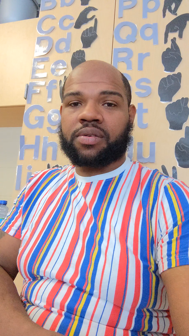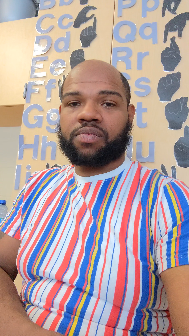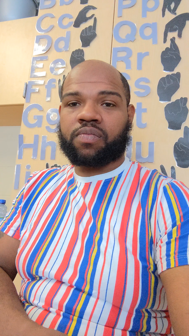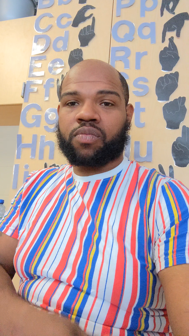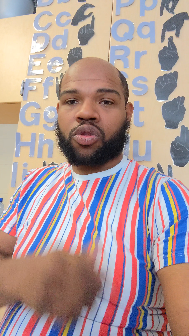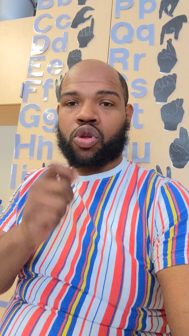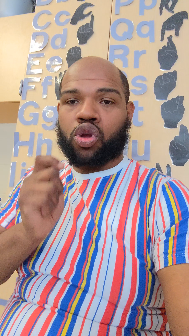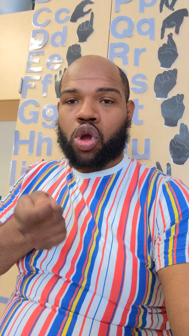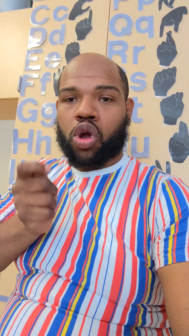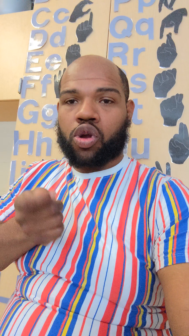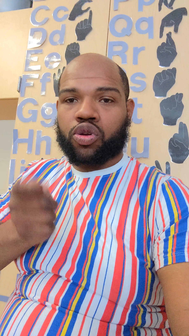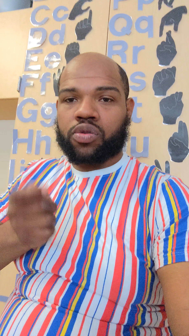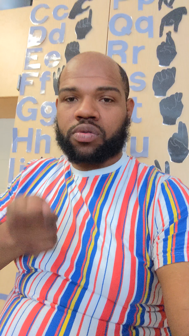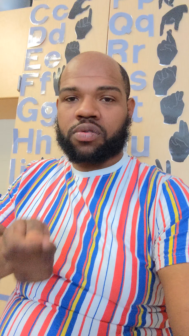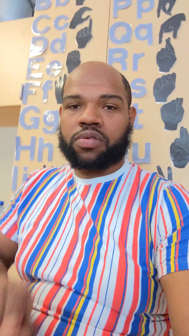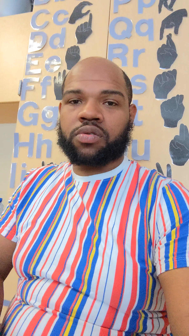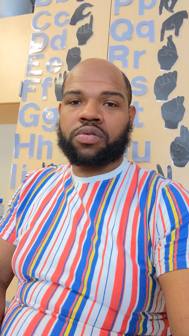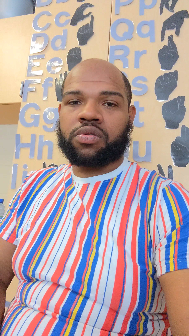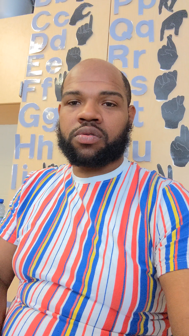cart